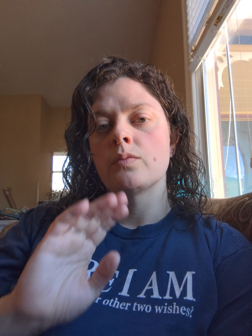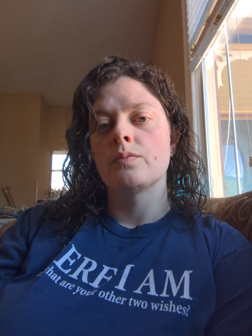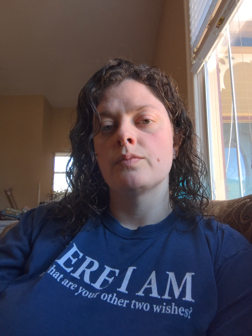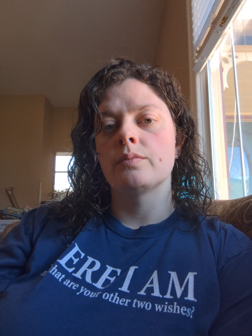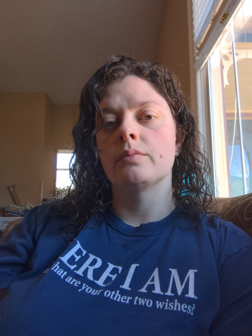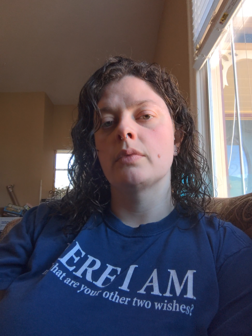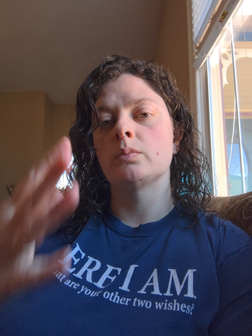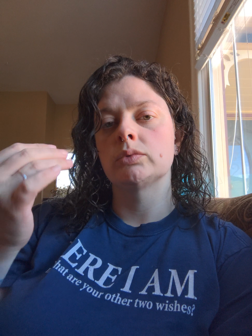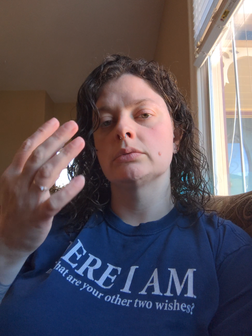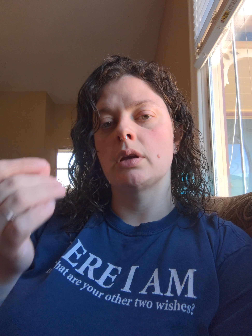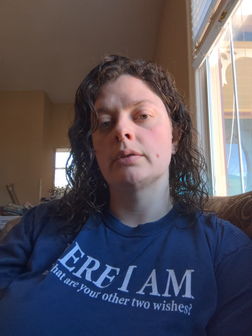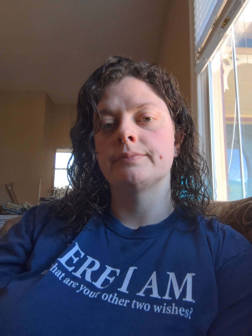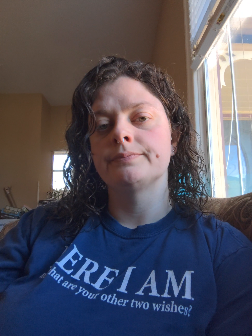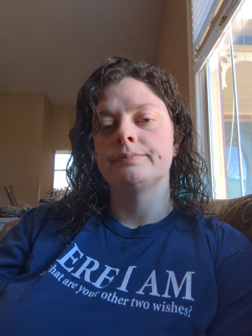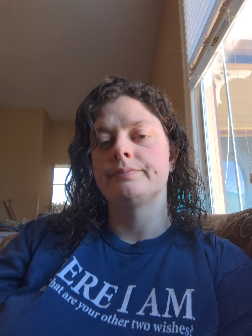outside